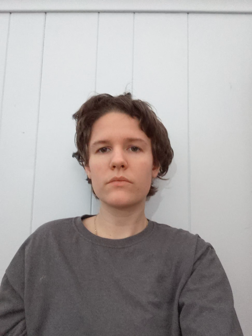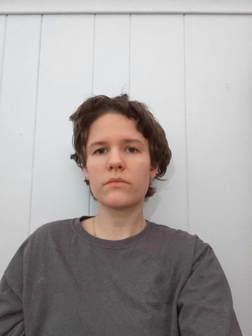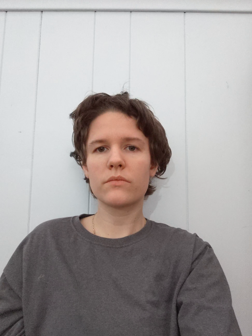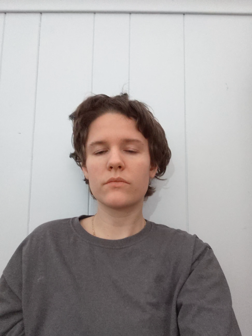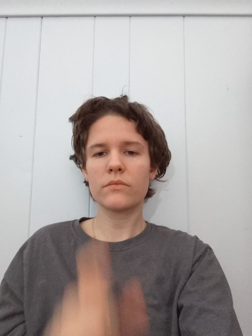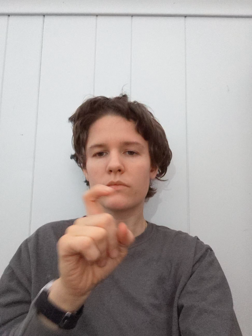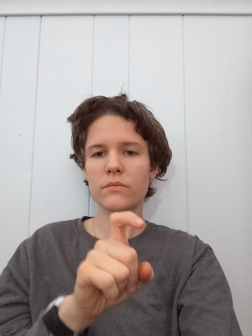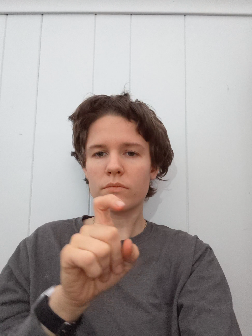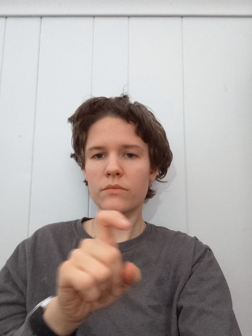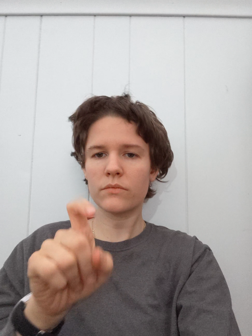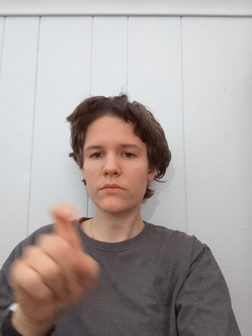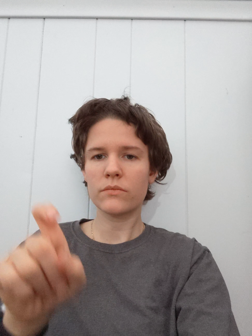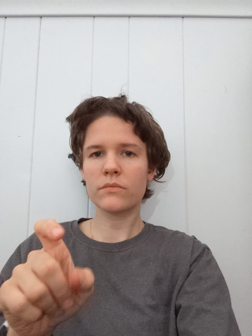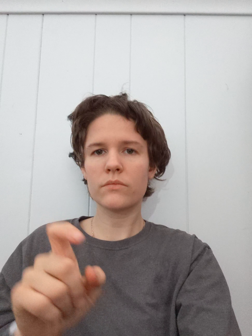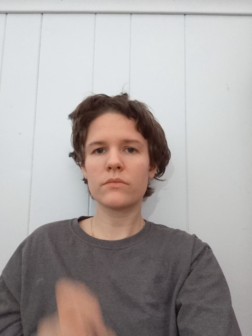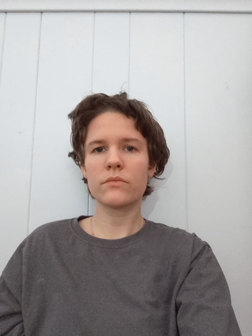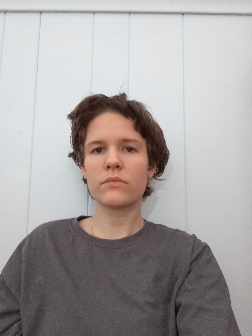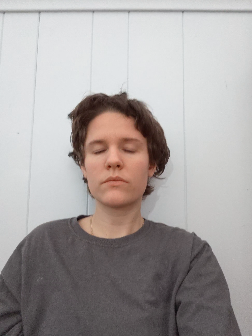closet